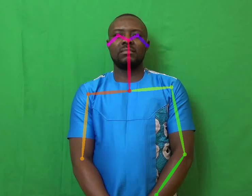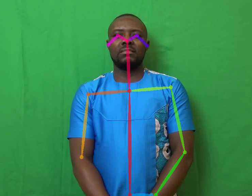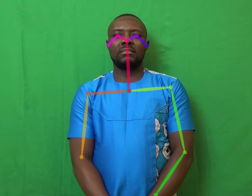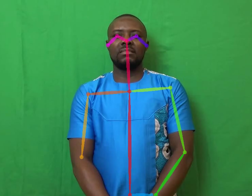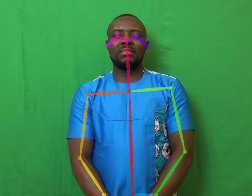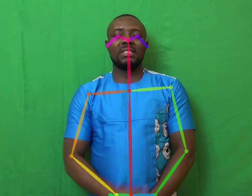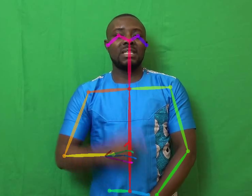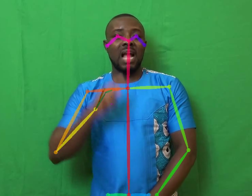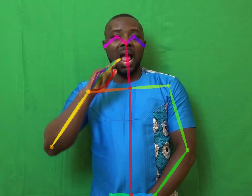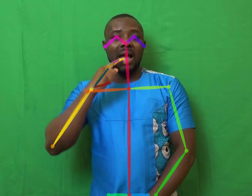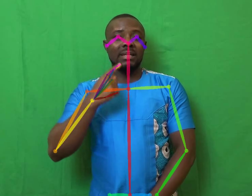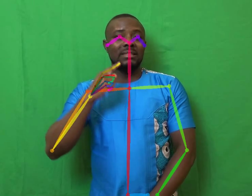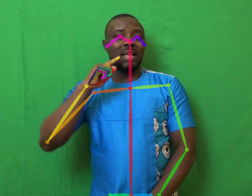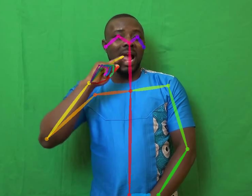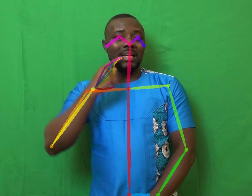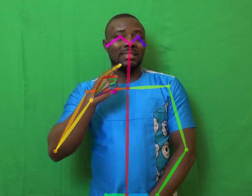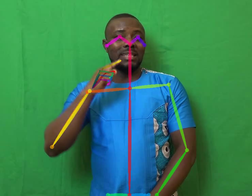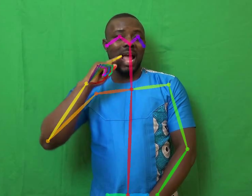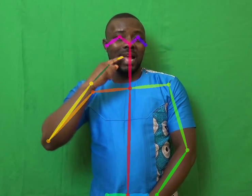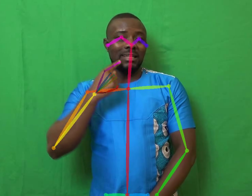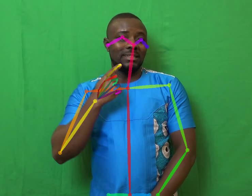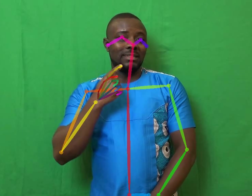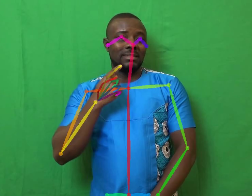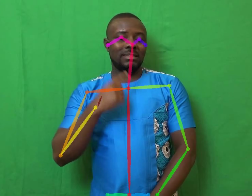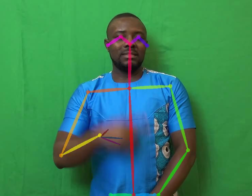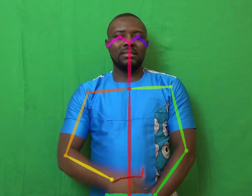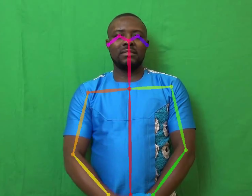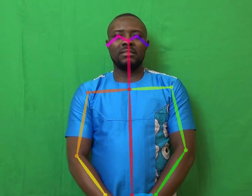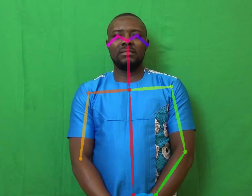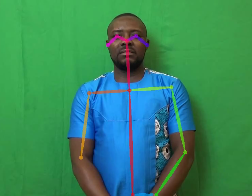carrot